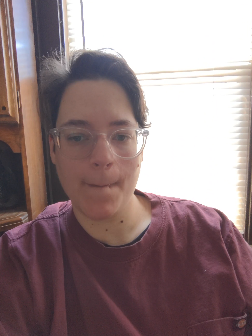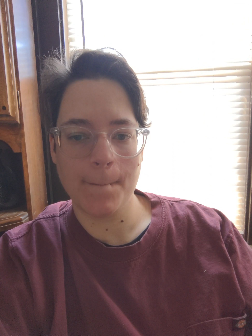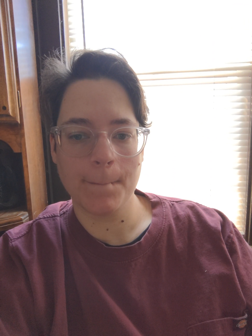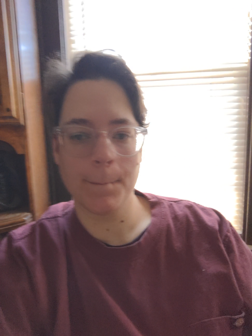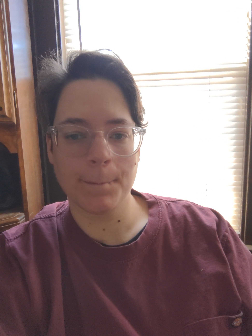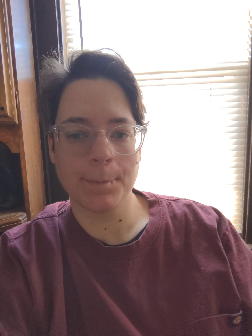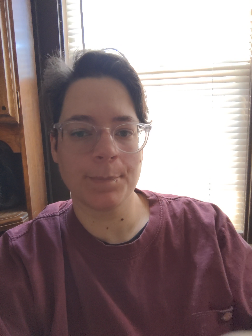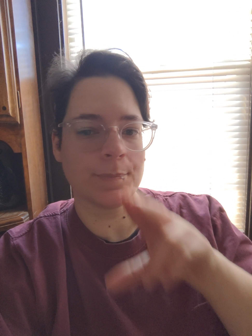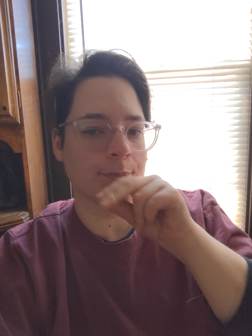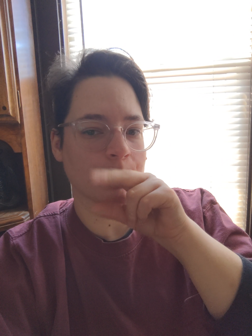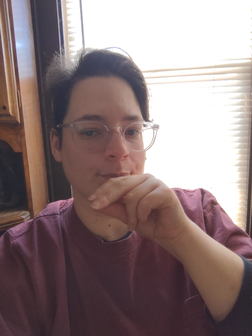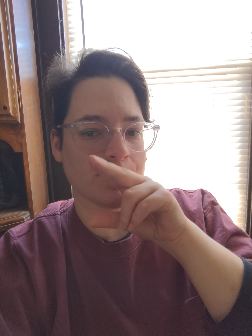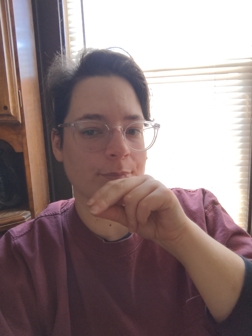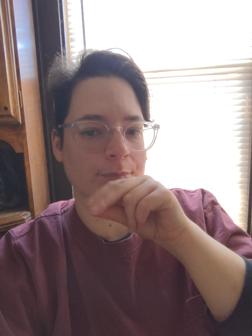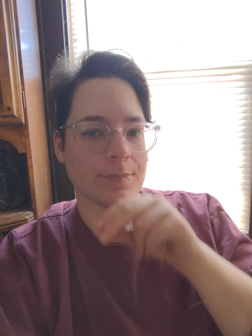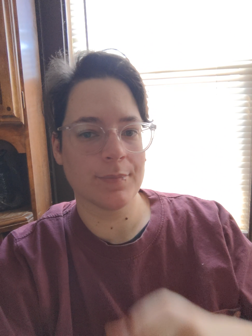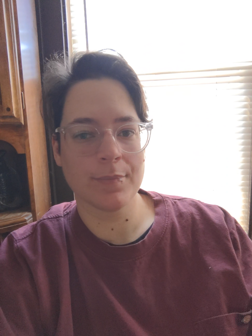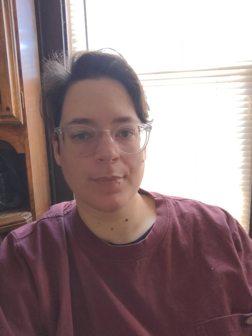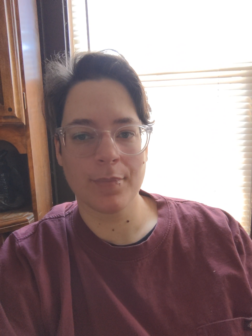duck